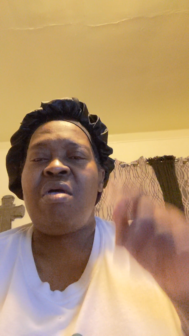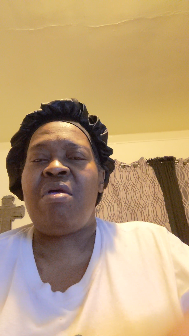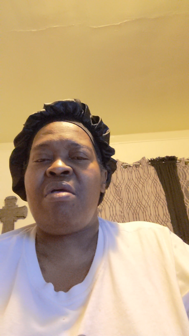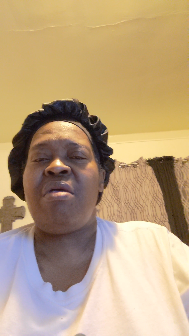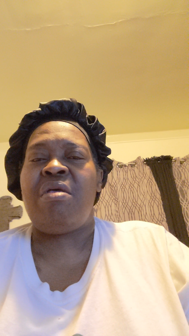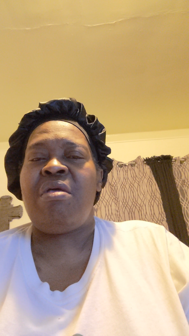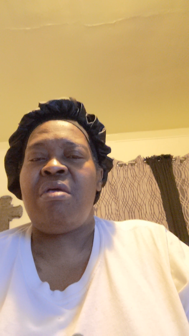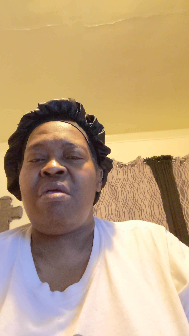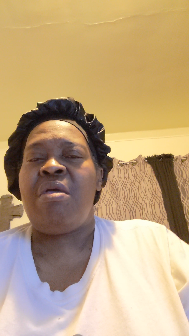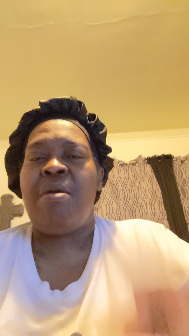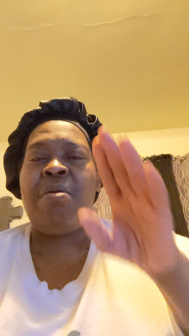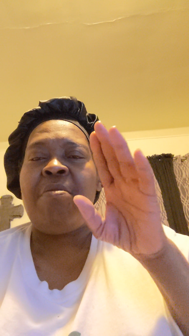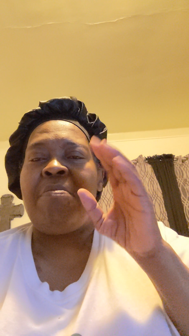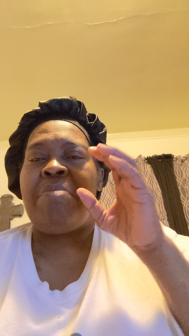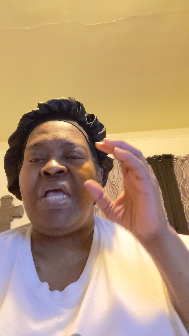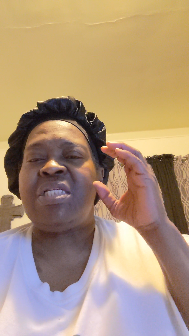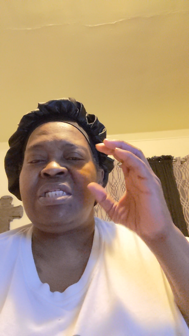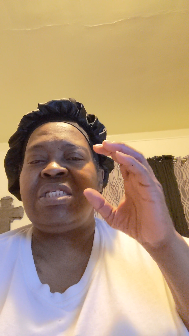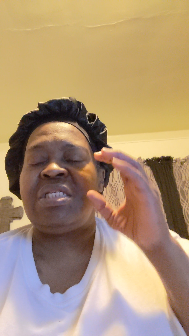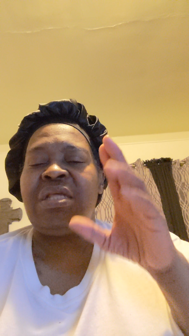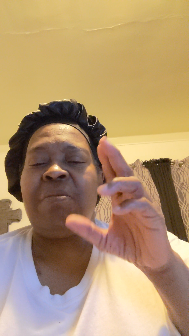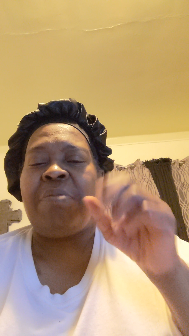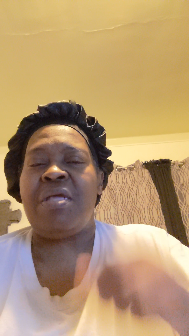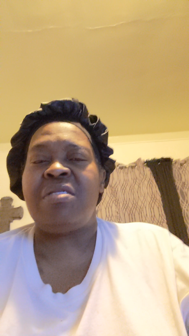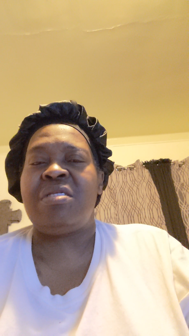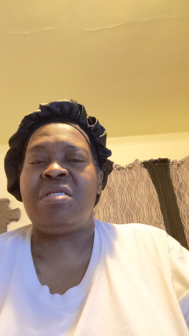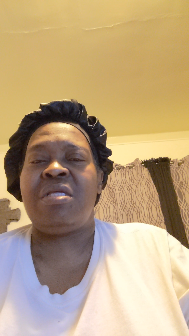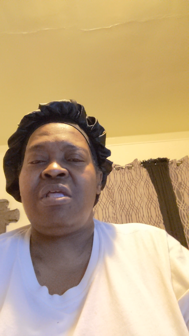bus